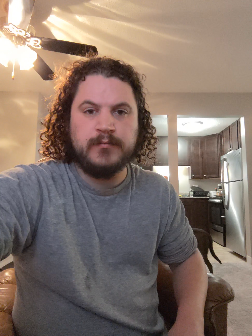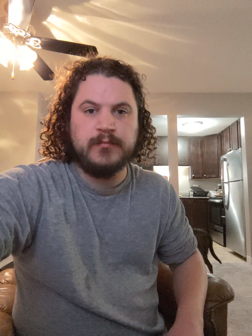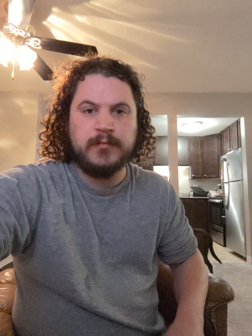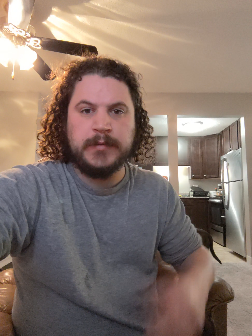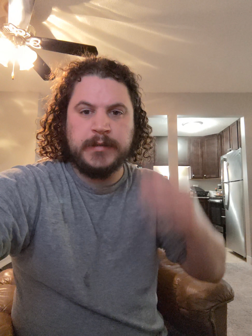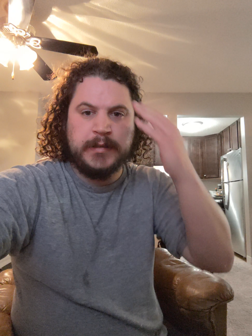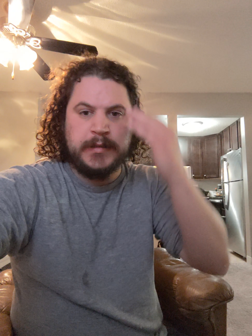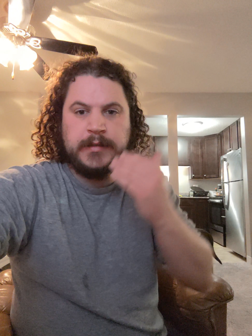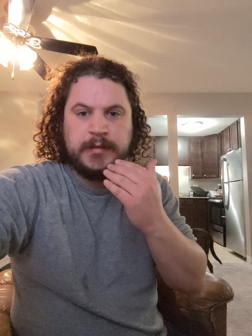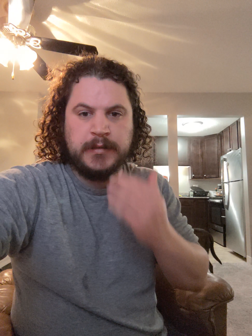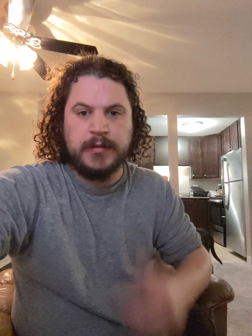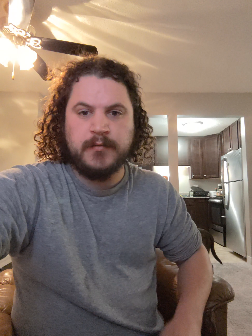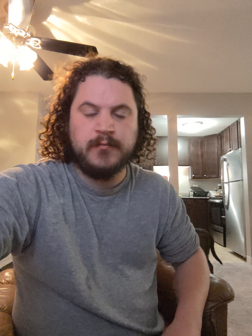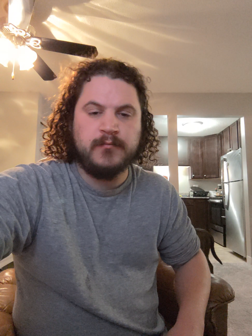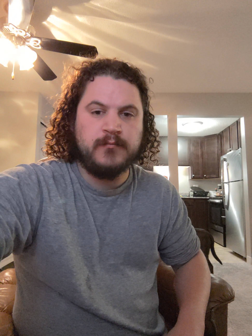head